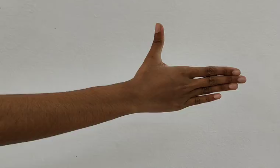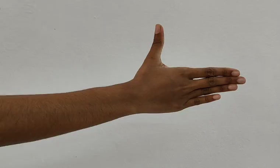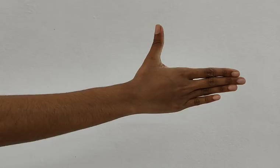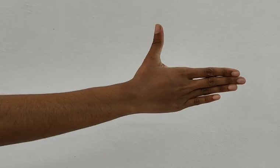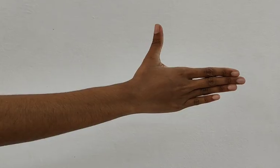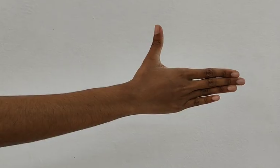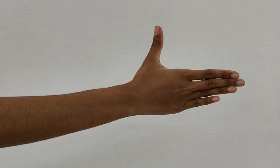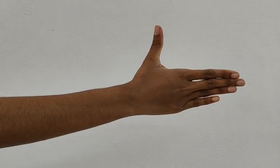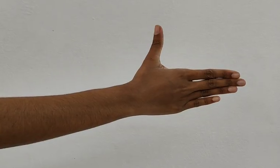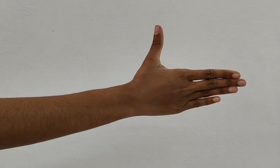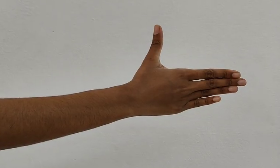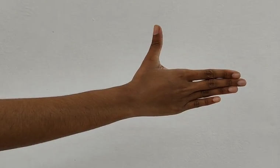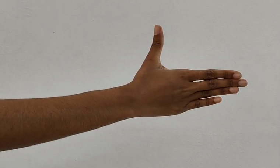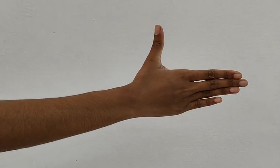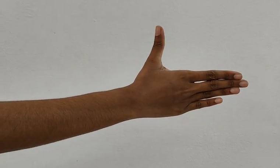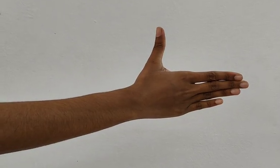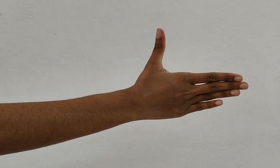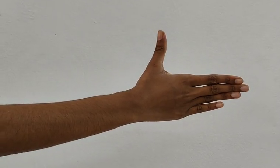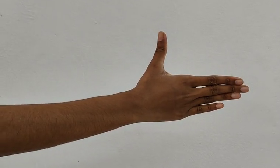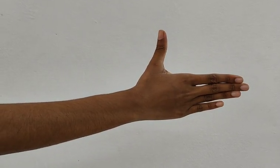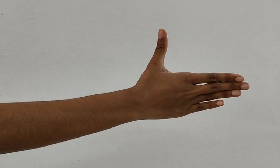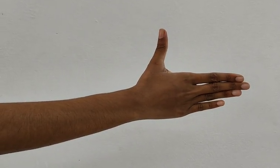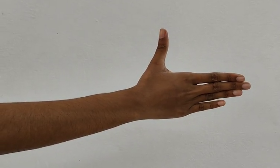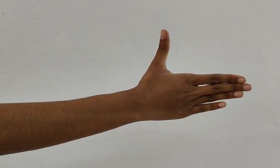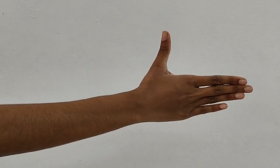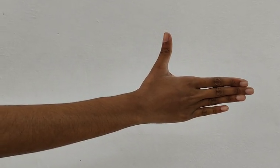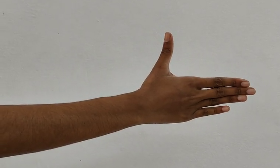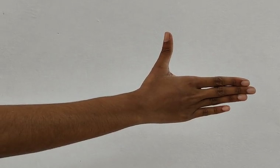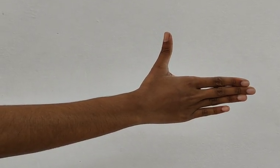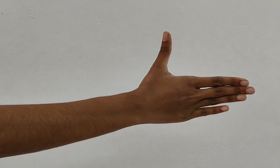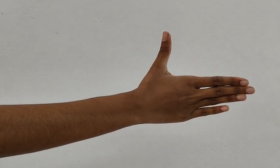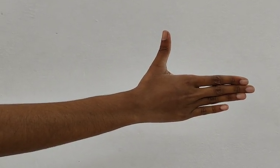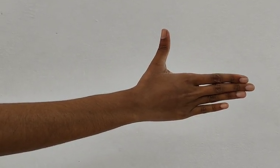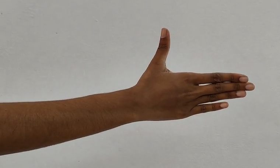ആ